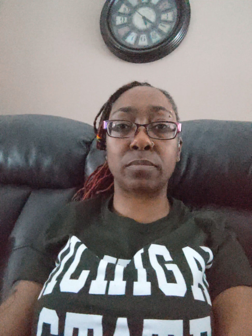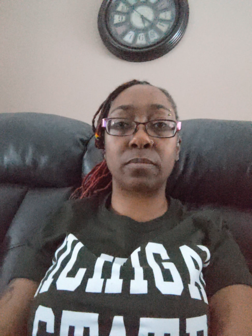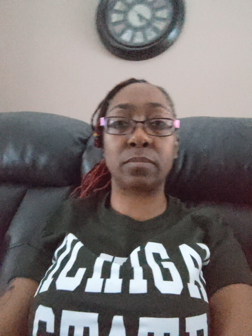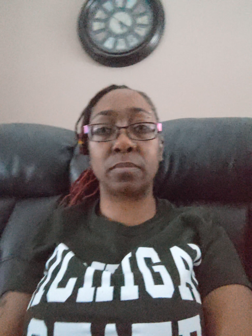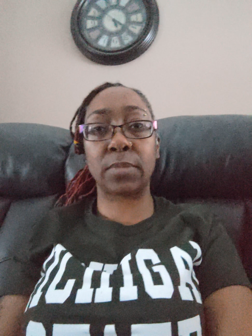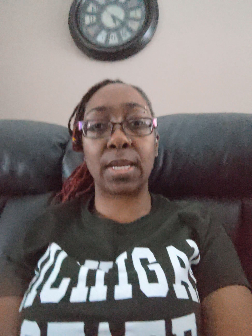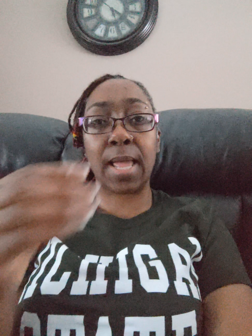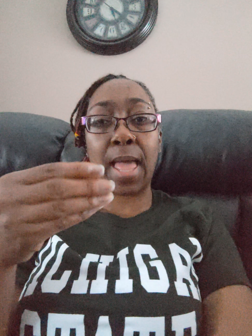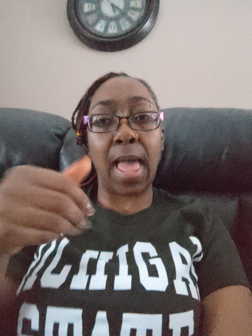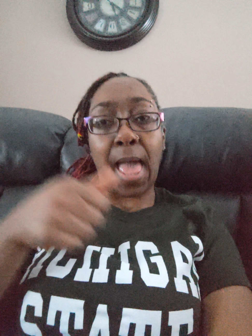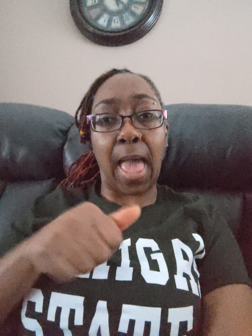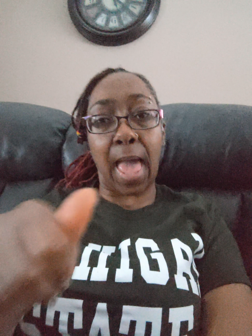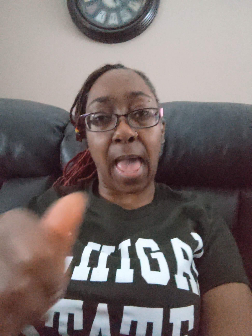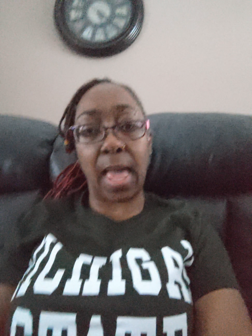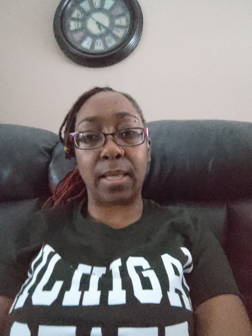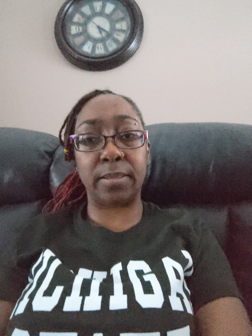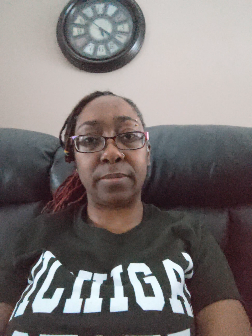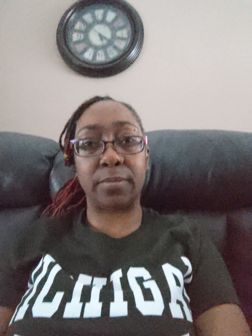hide